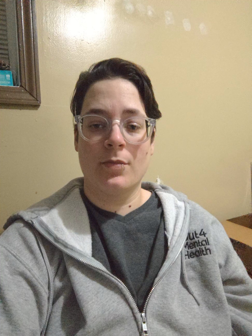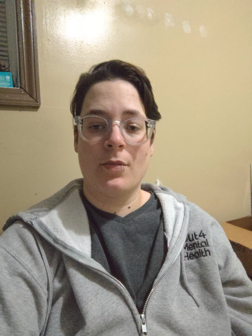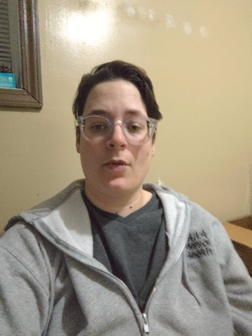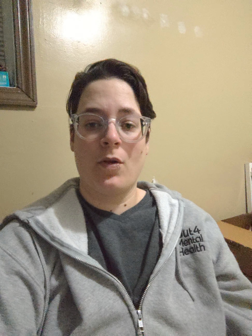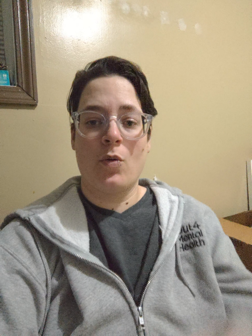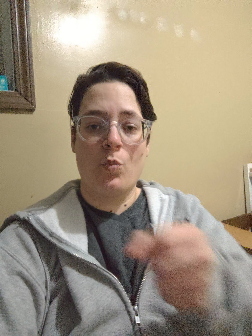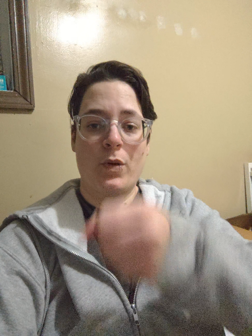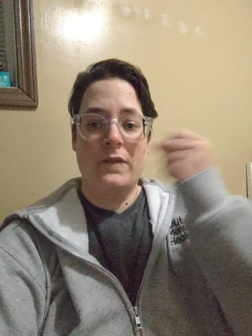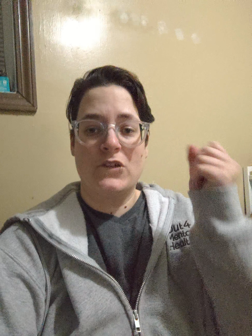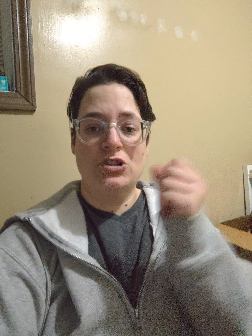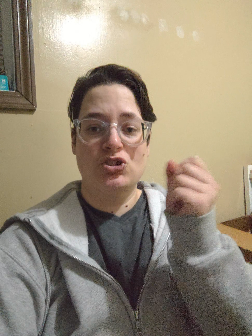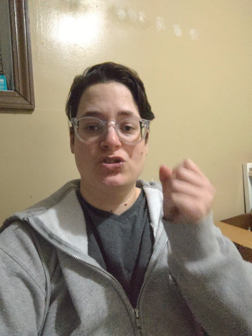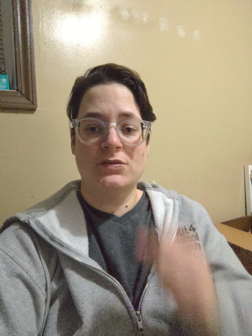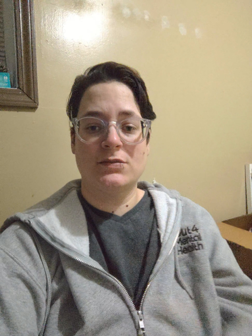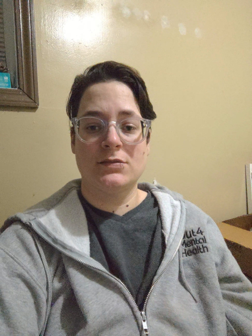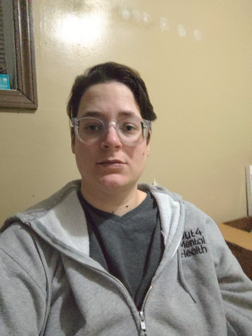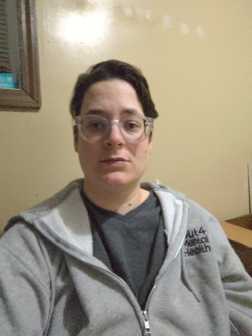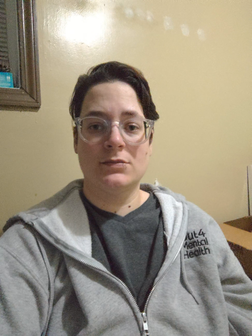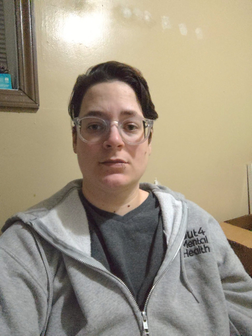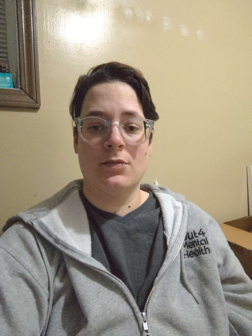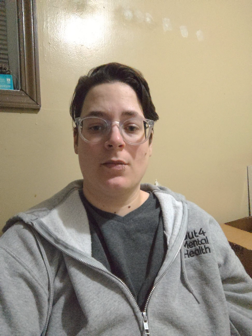refrigerator